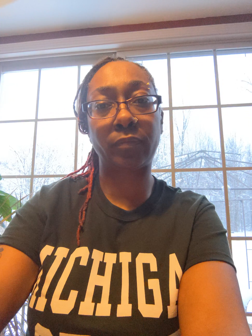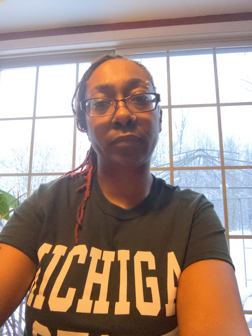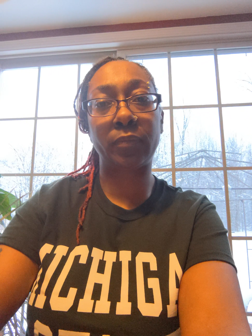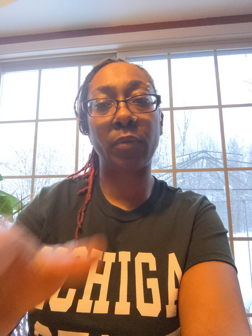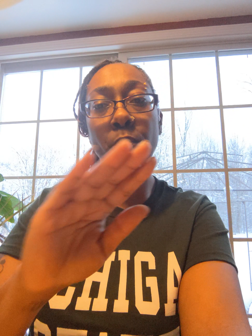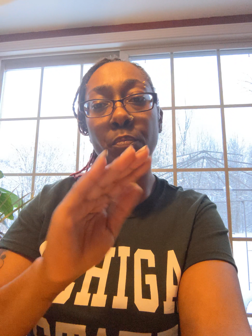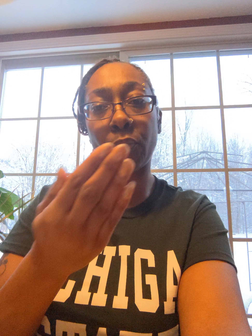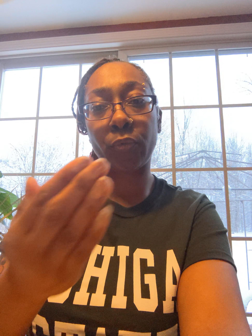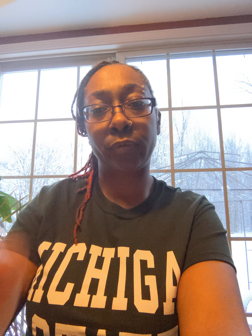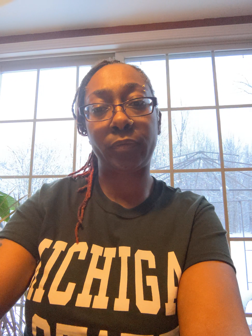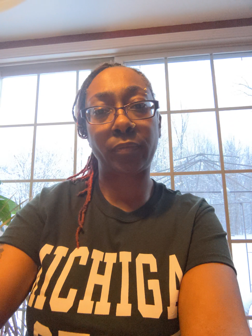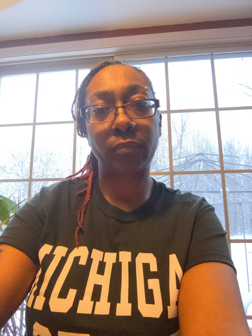book